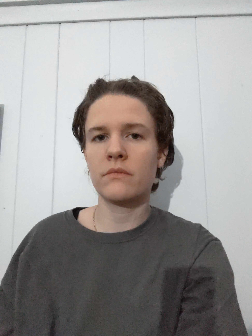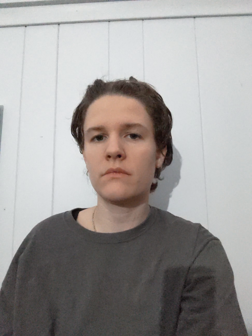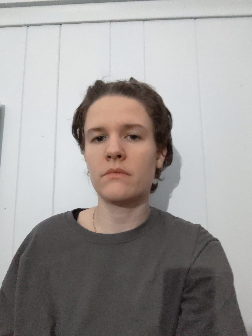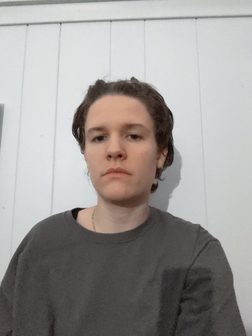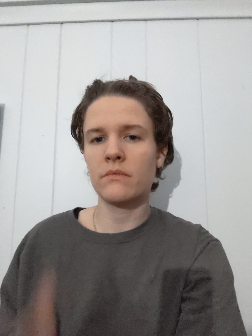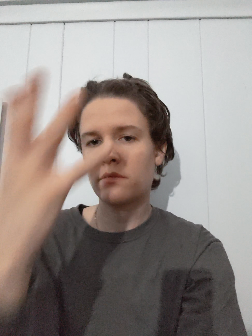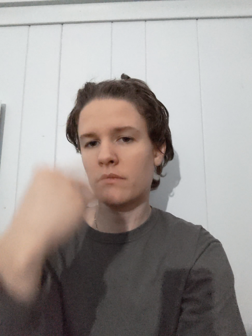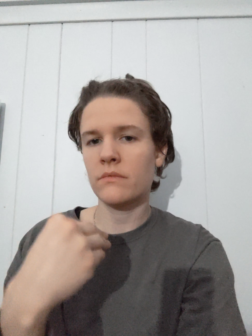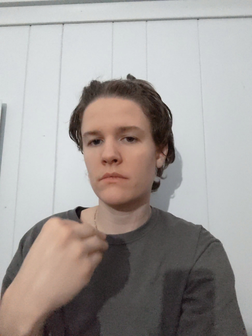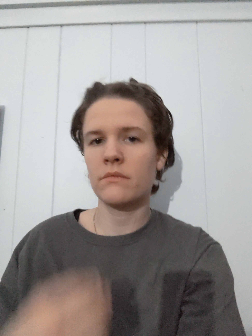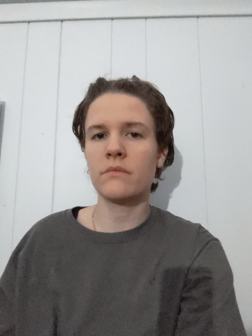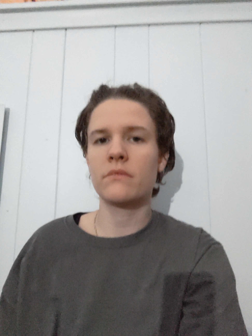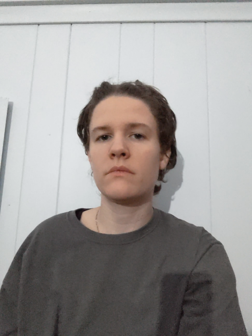nap